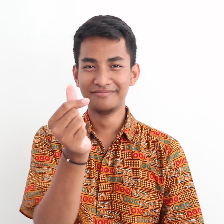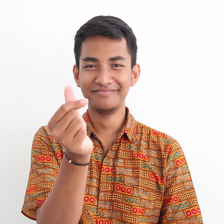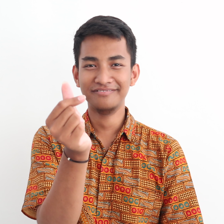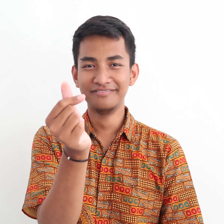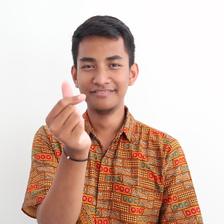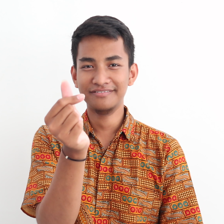R